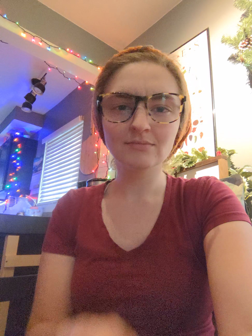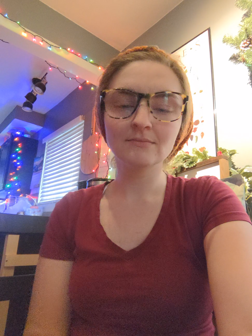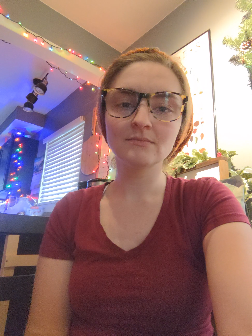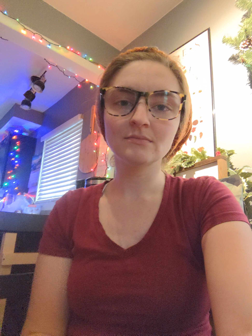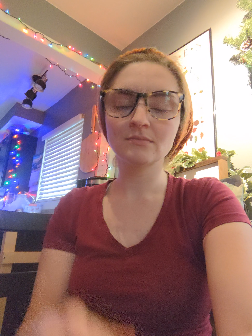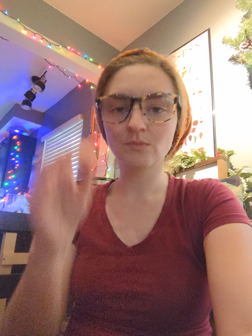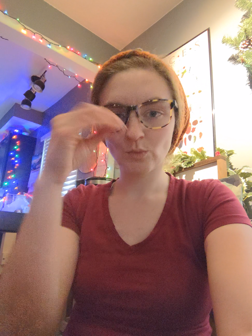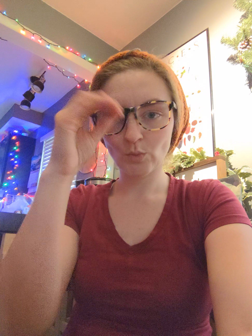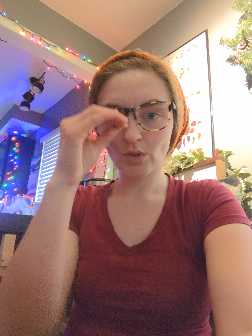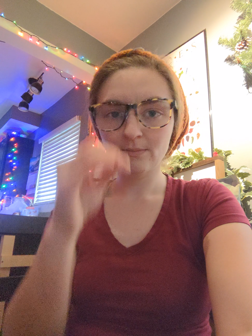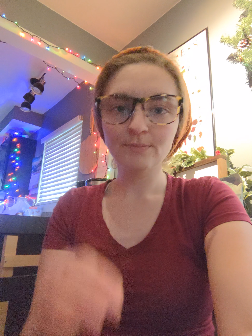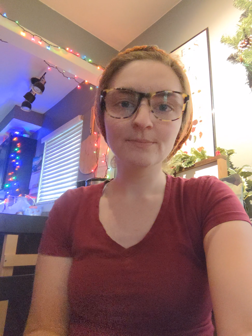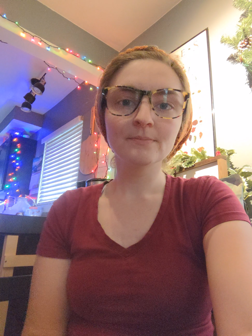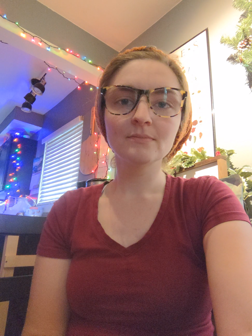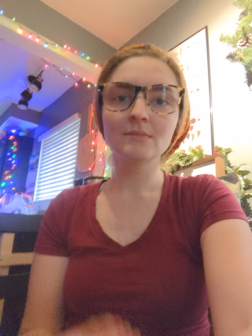owl